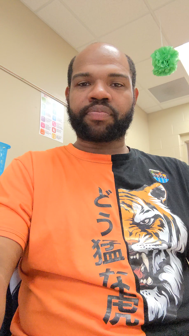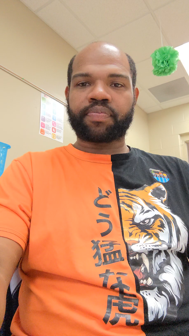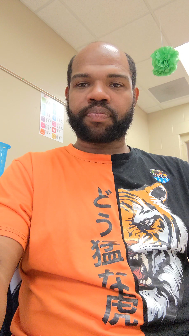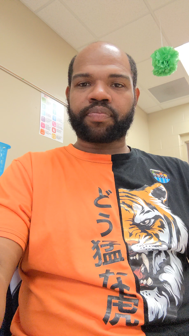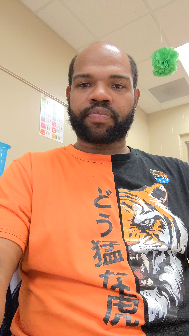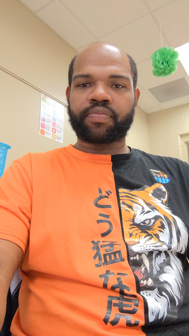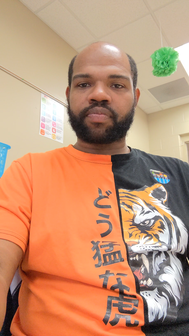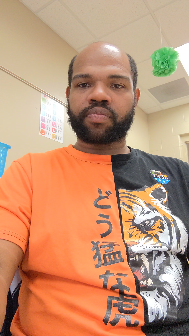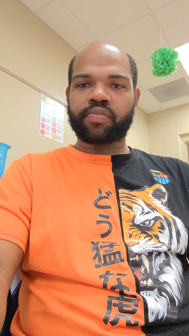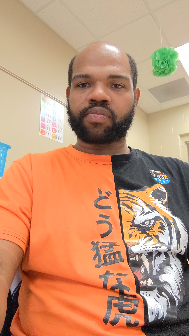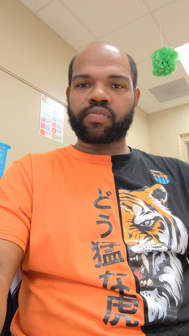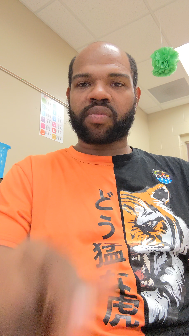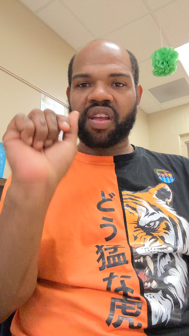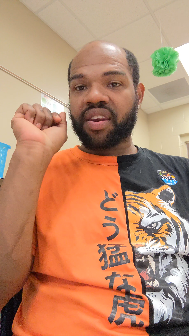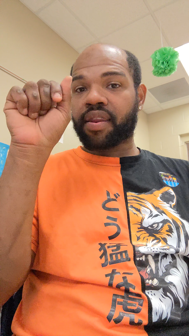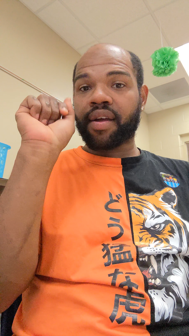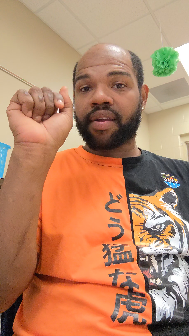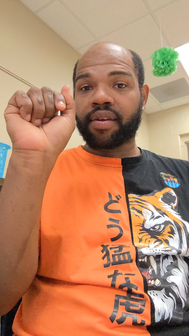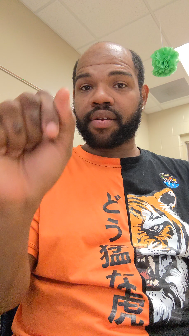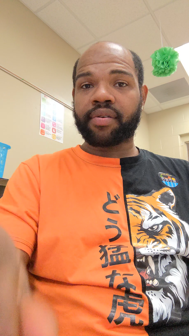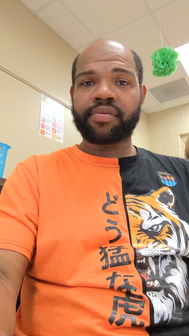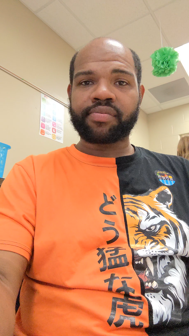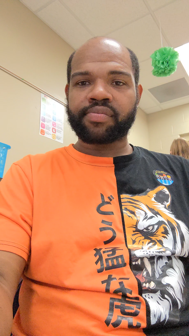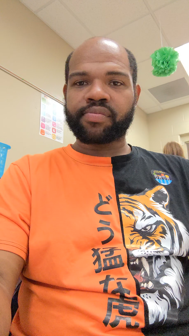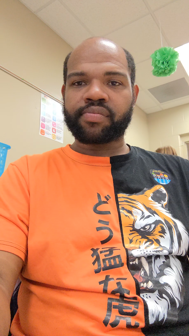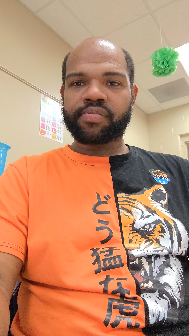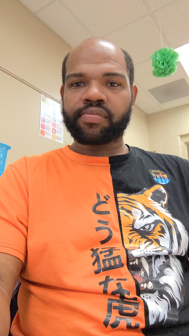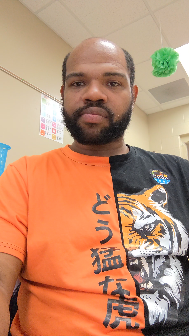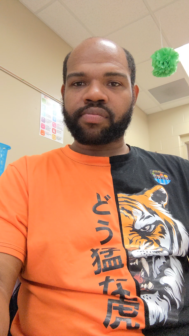knock